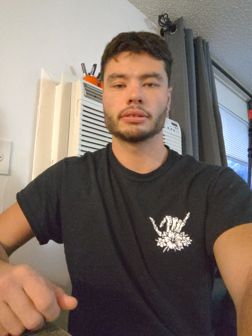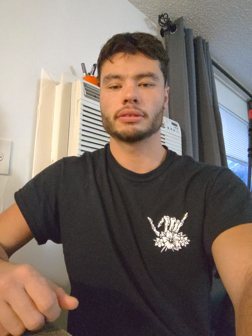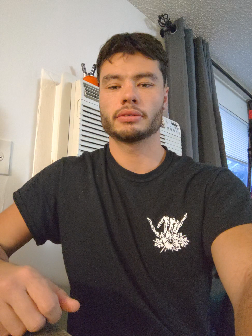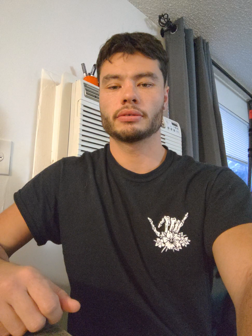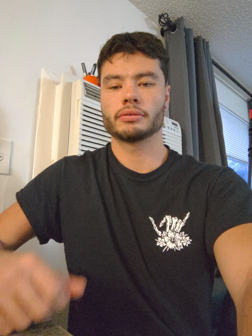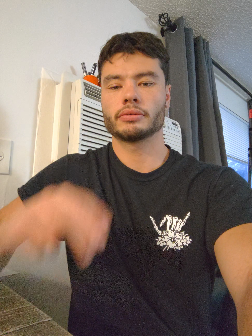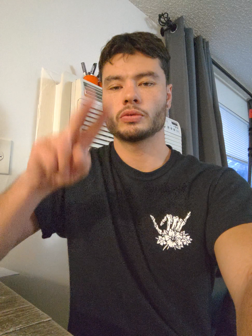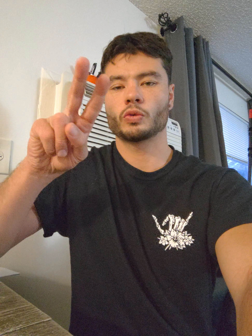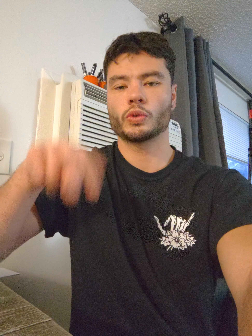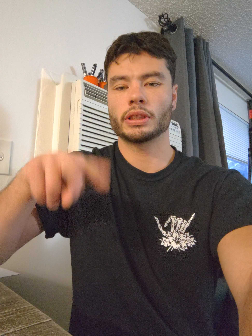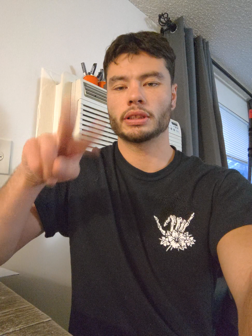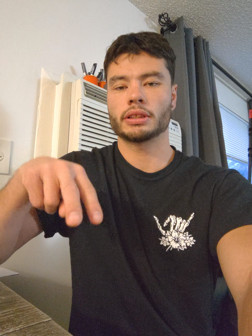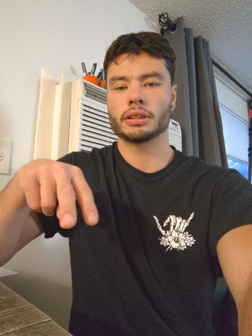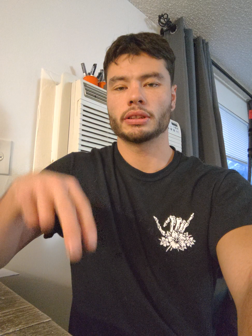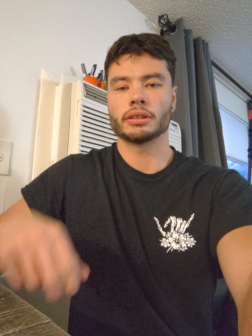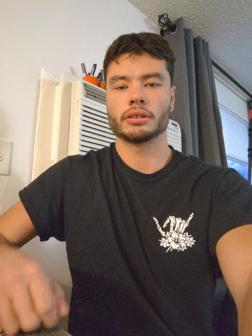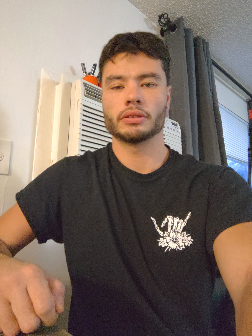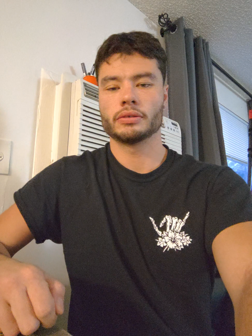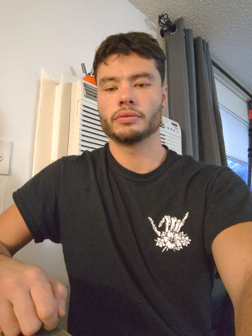read